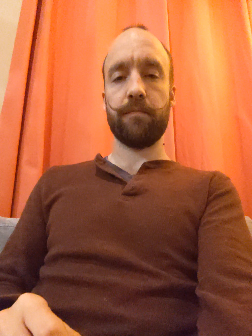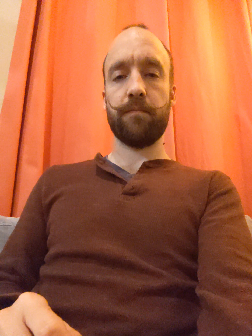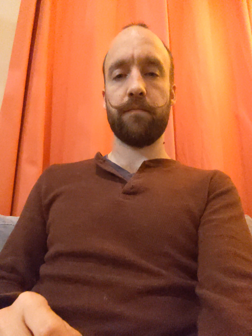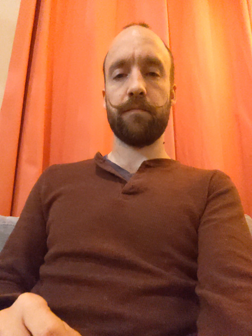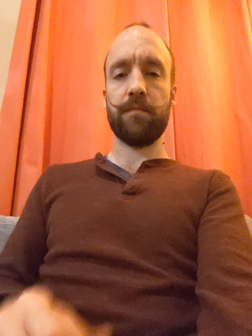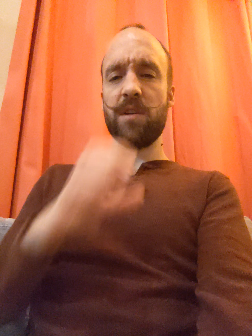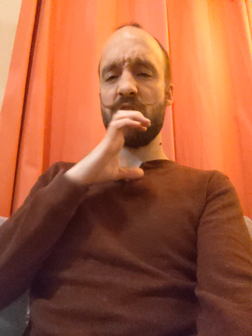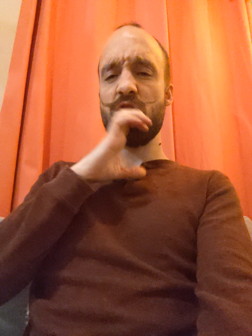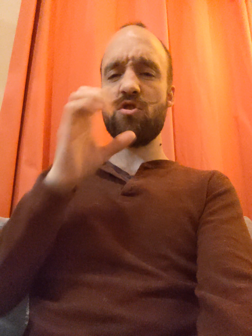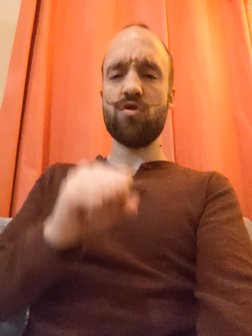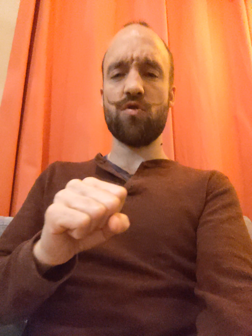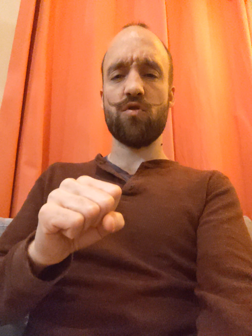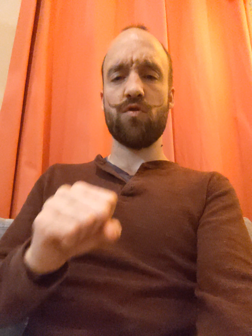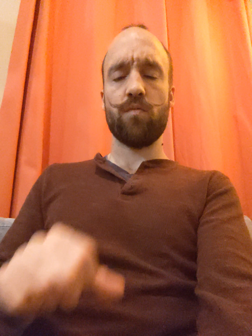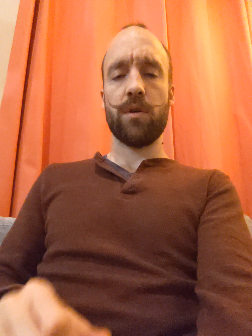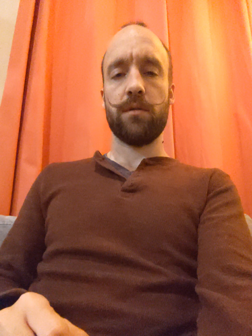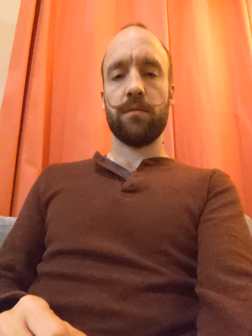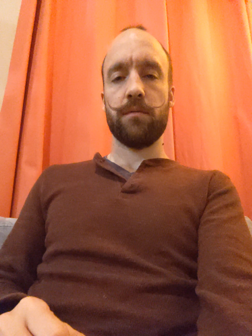old